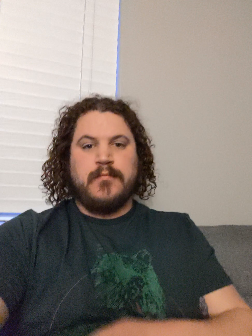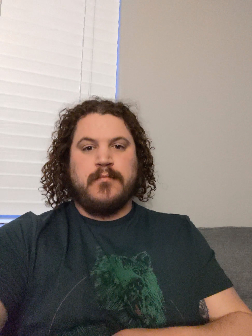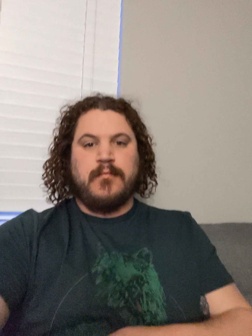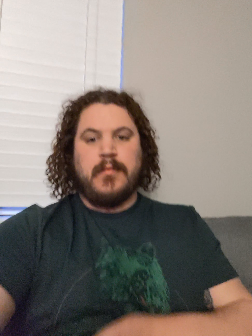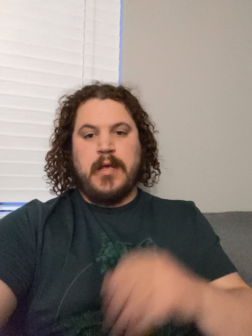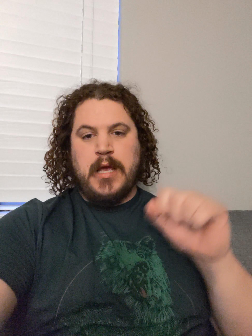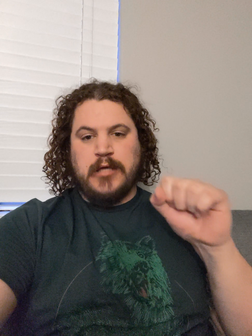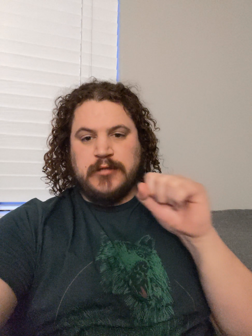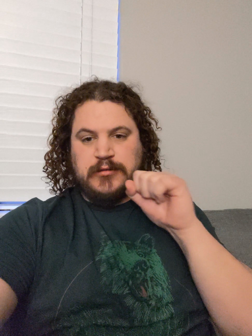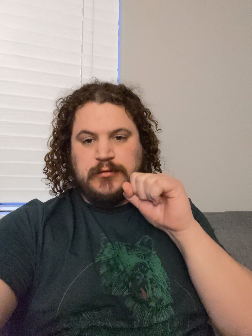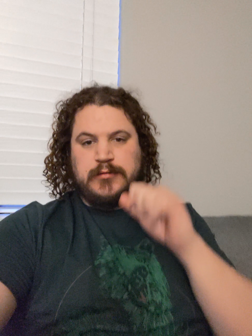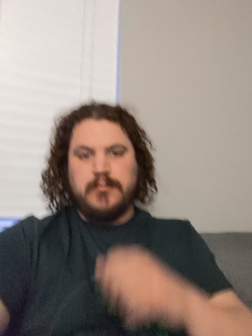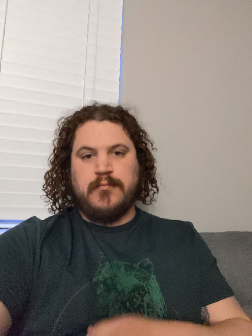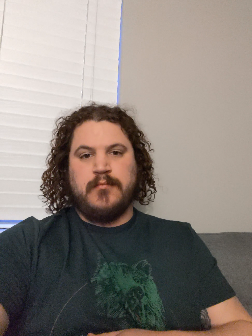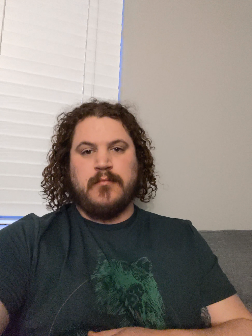carrot